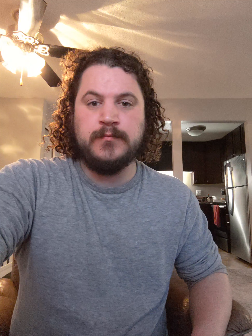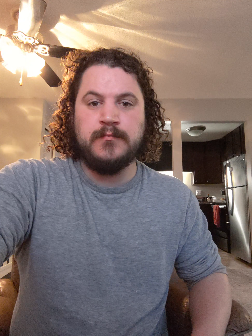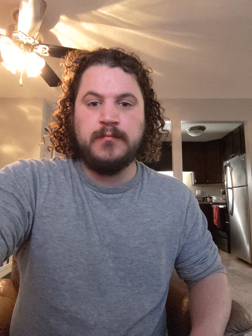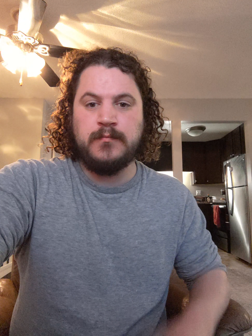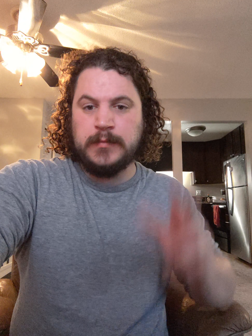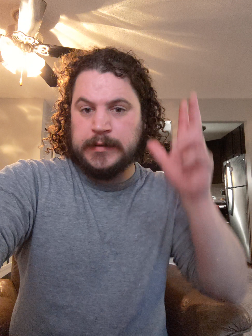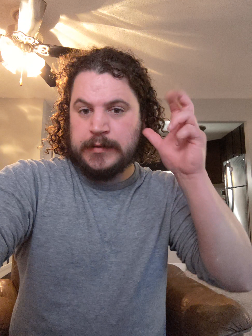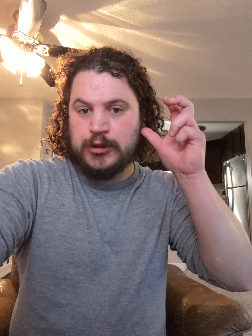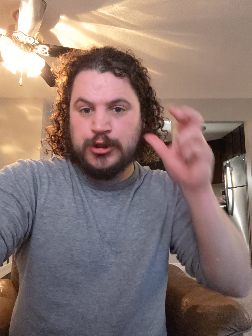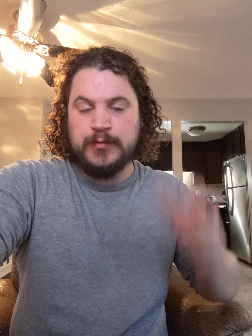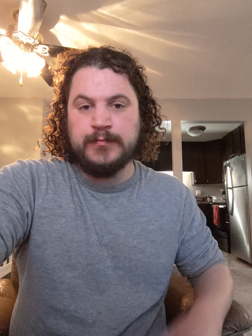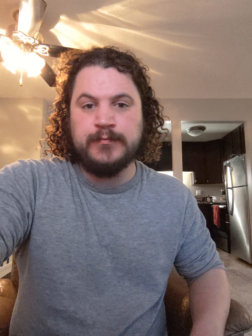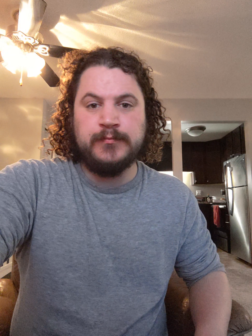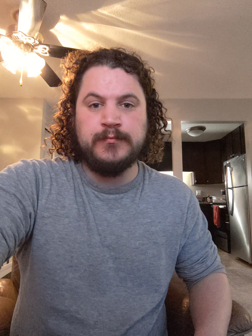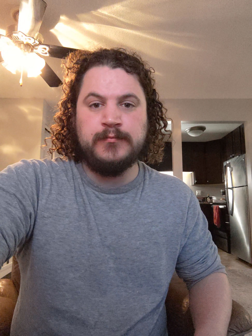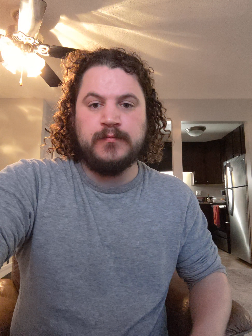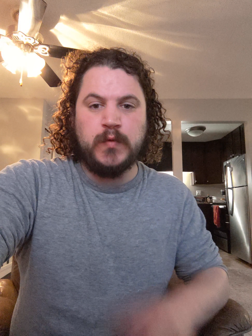hear